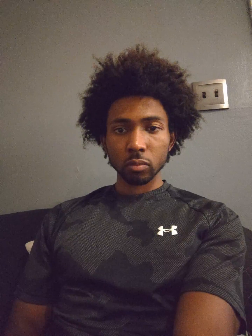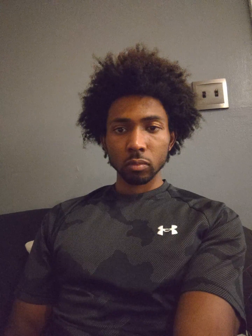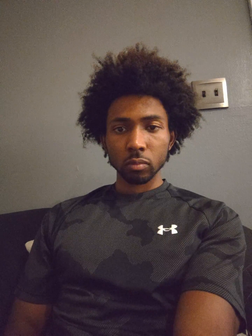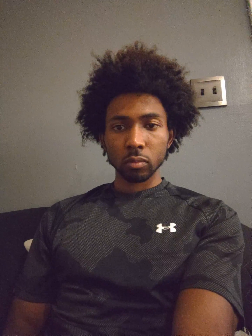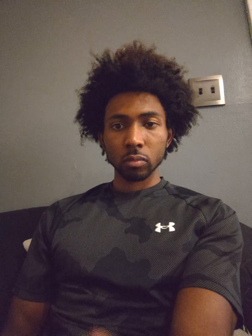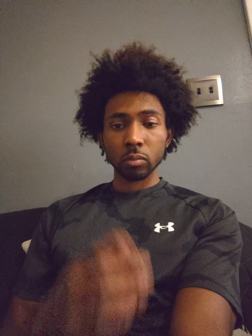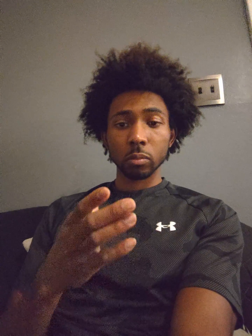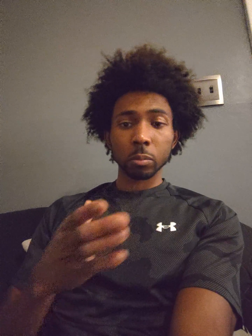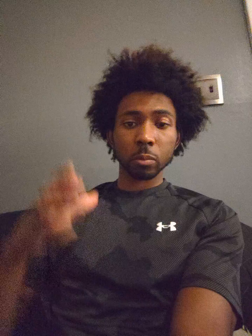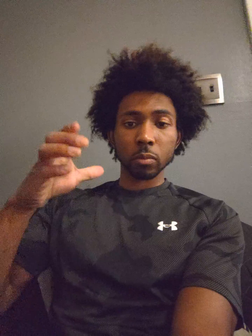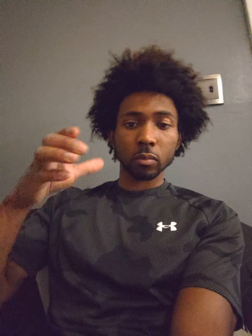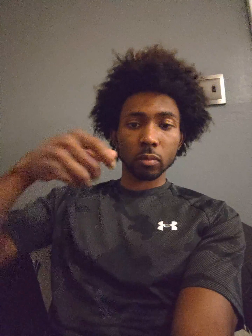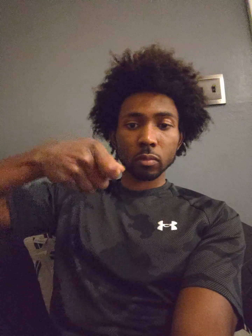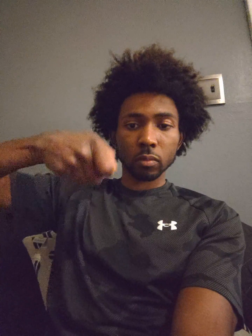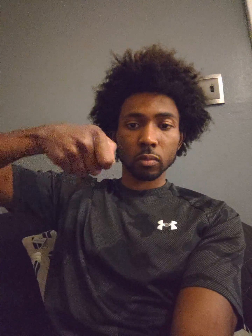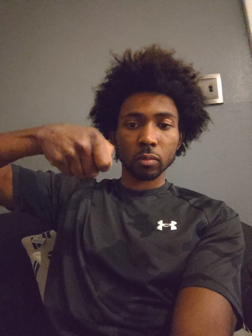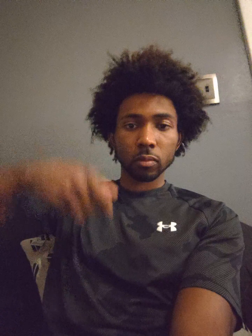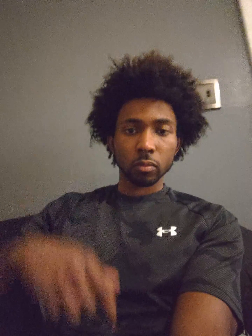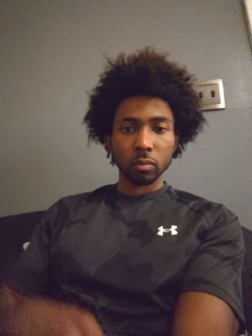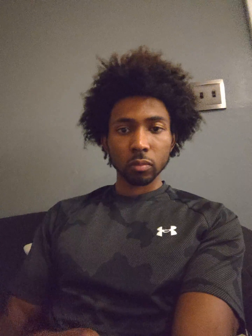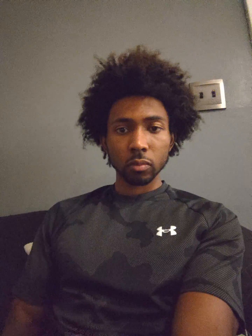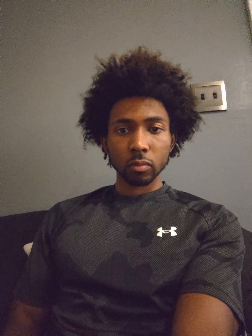basket